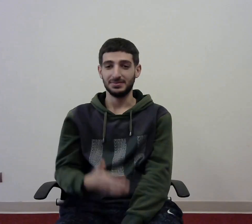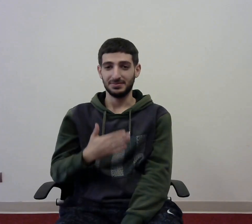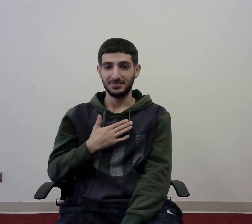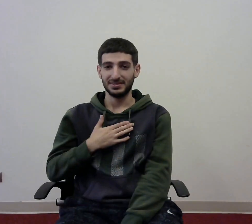mən